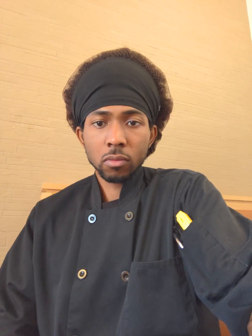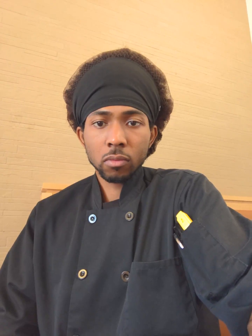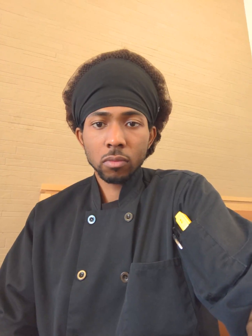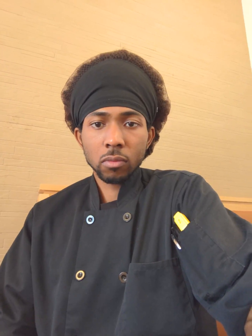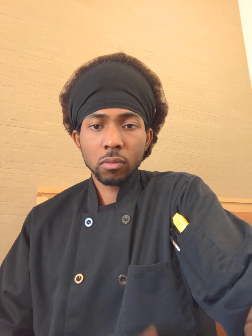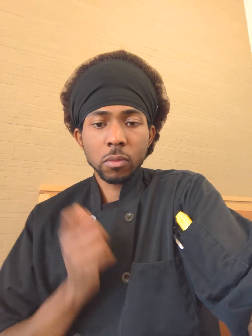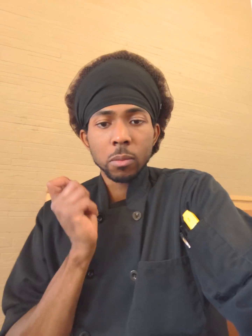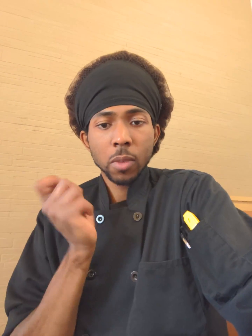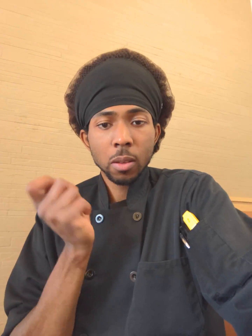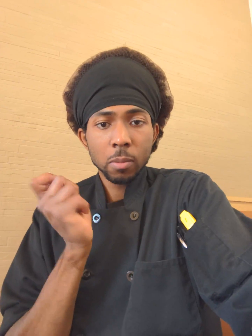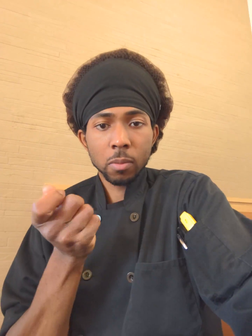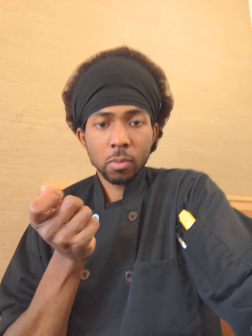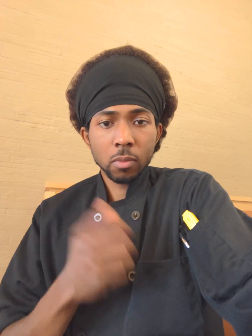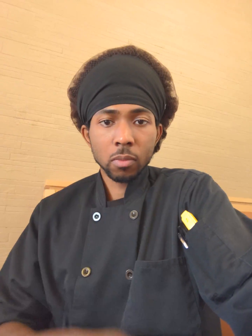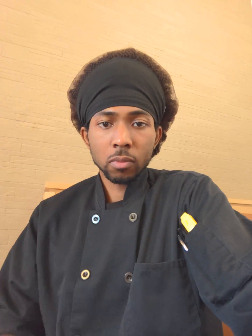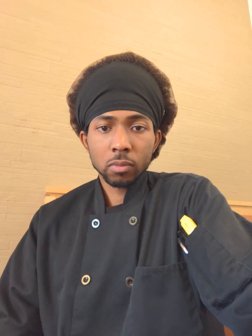bat